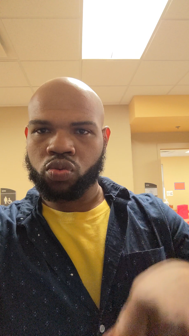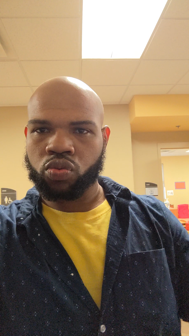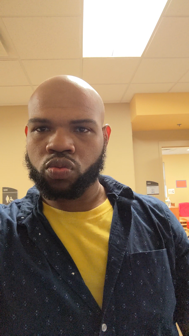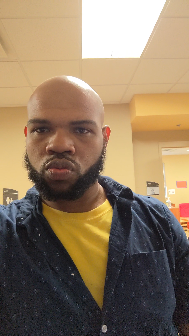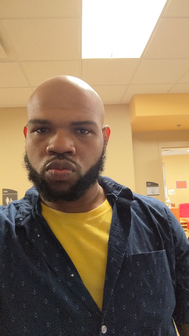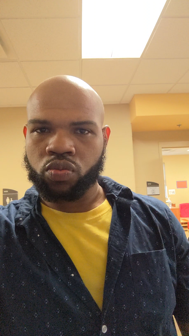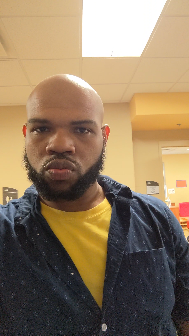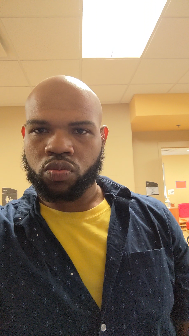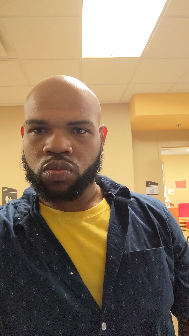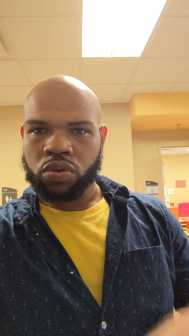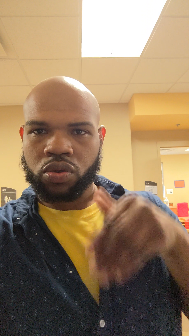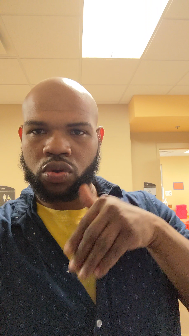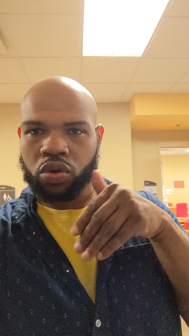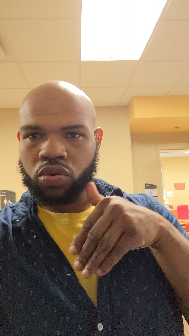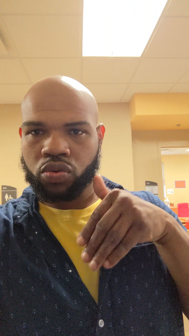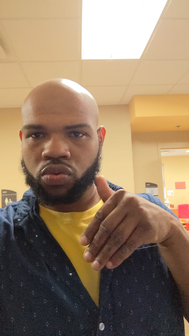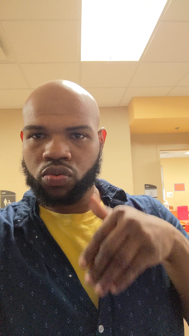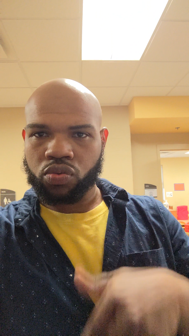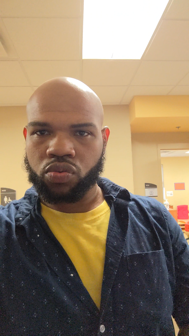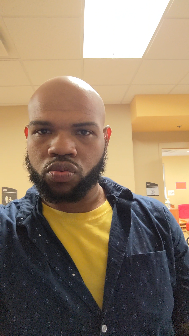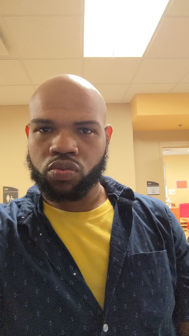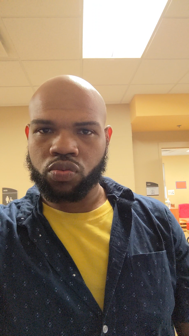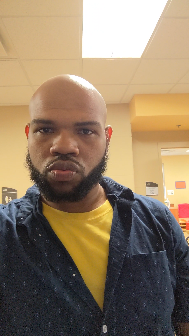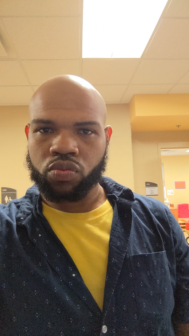doctor